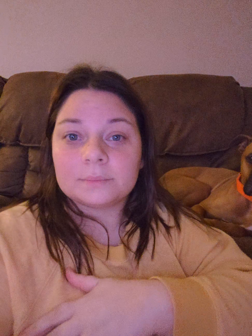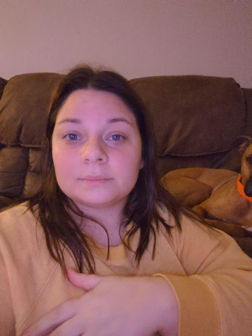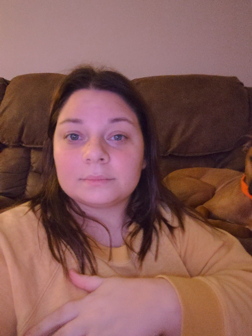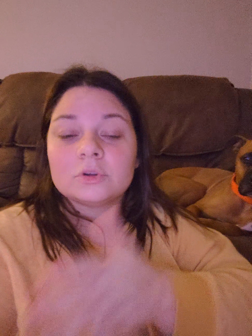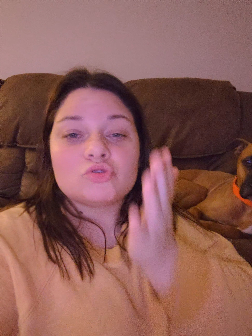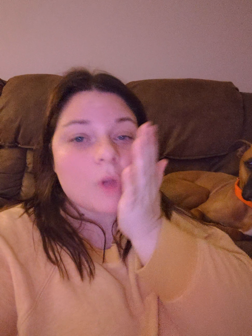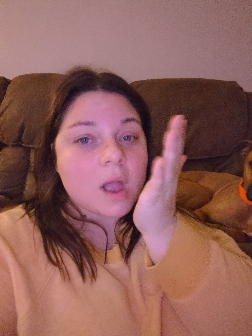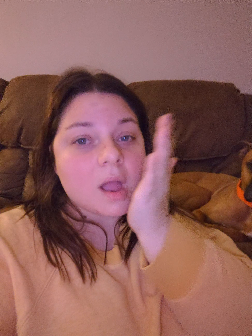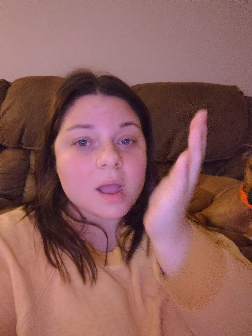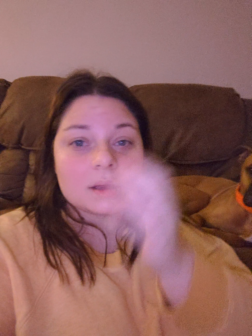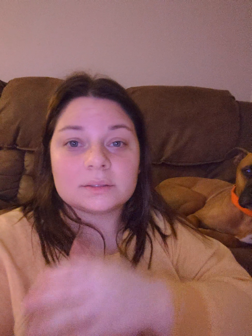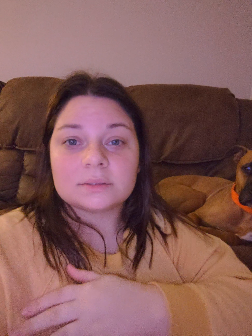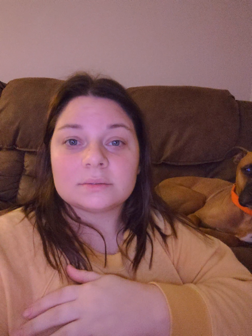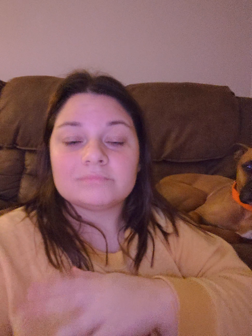grass